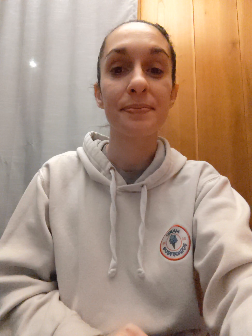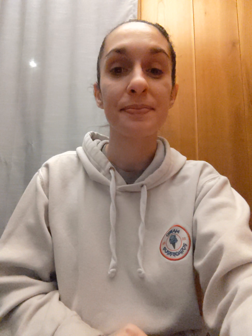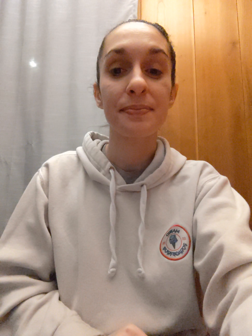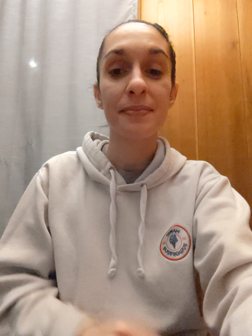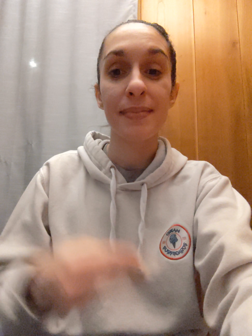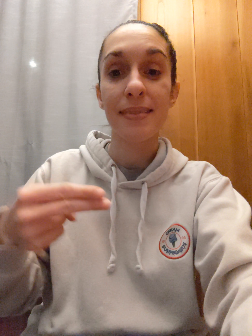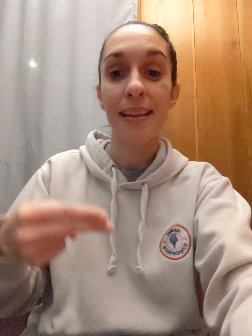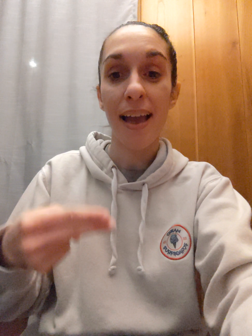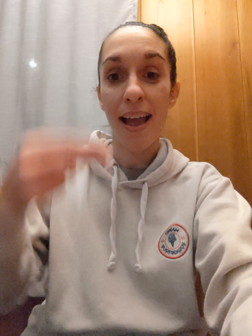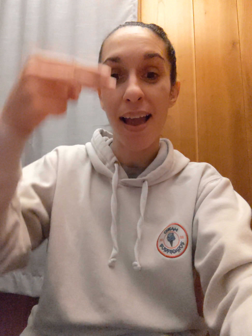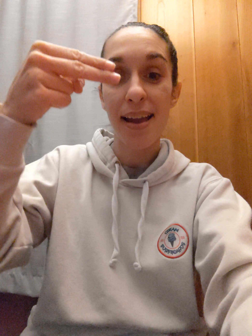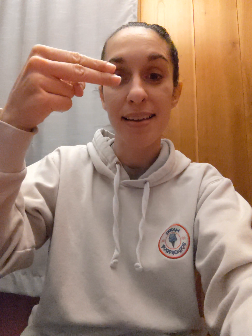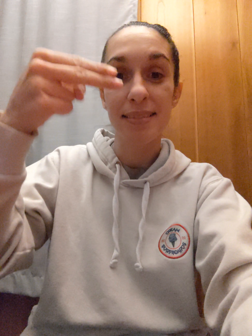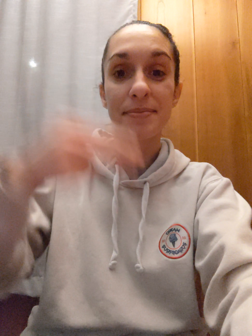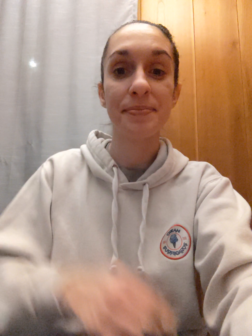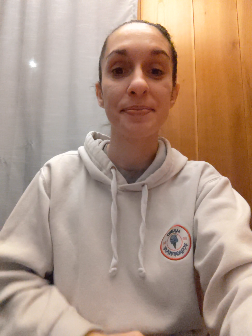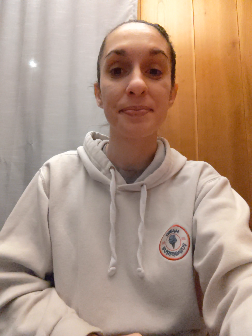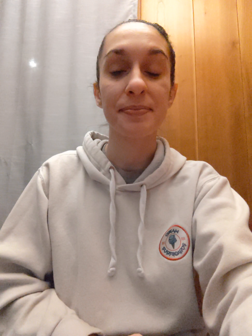high